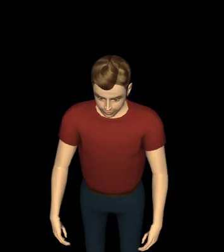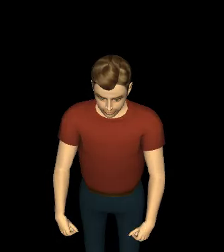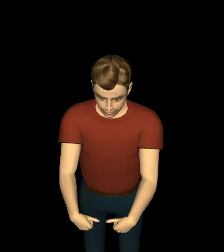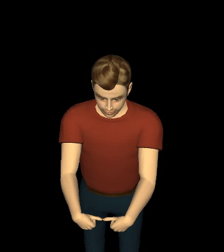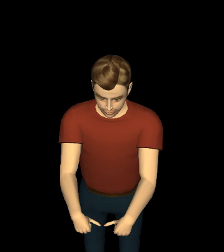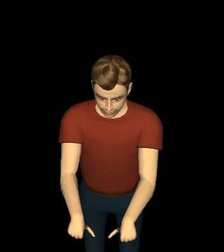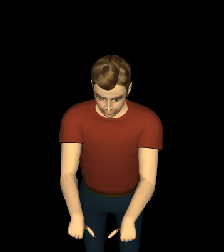يبقى